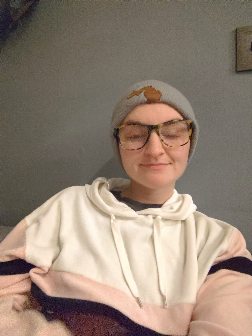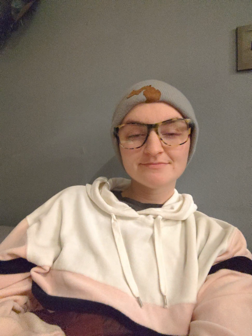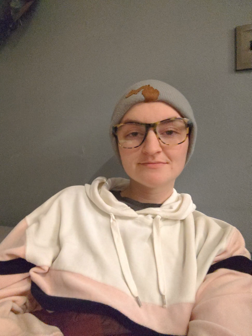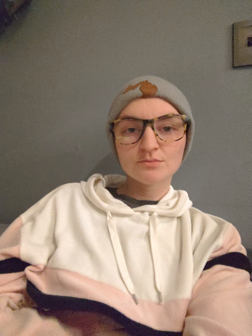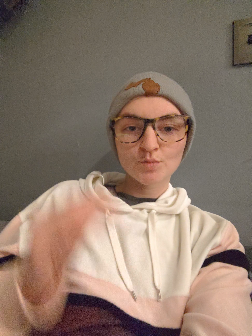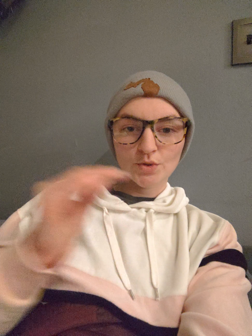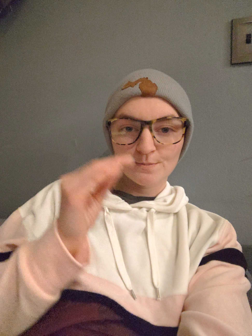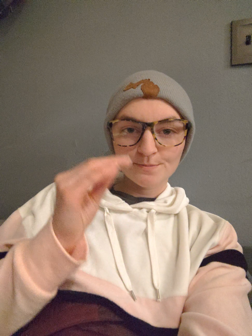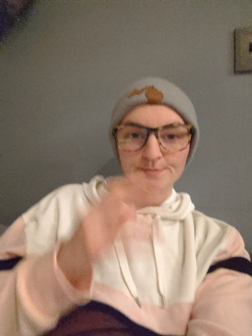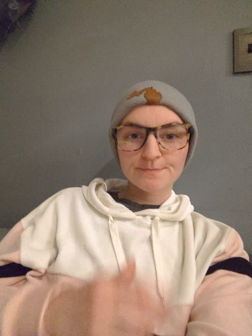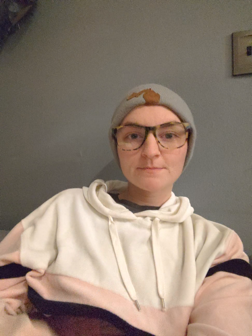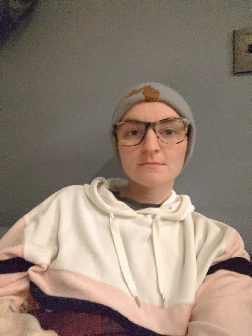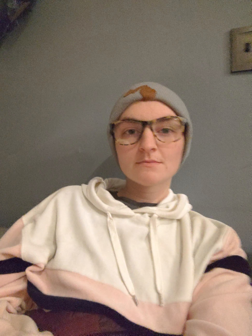kiss